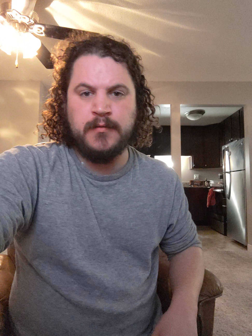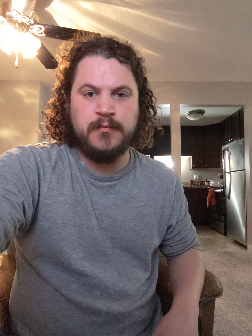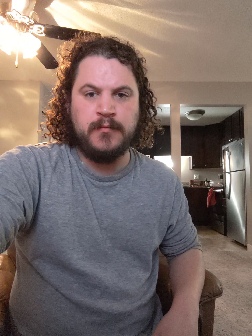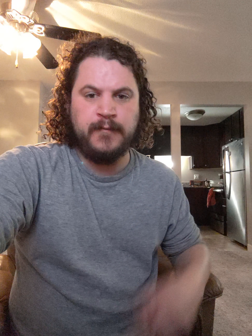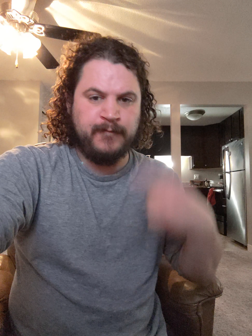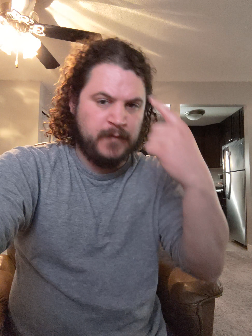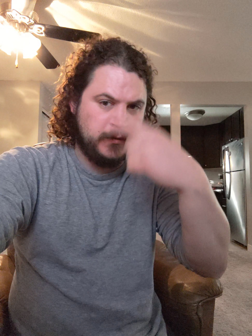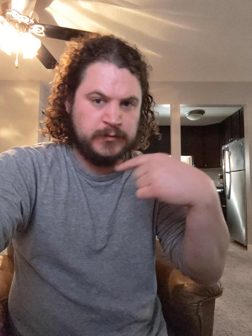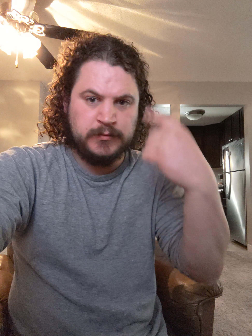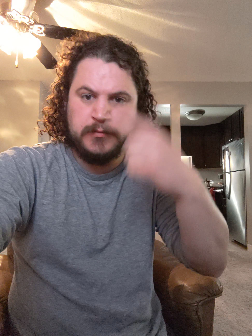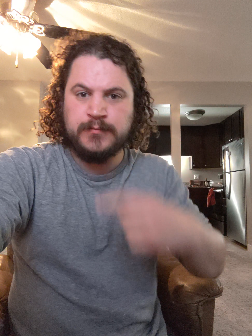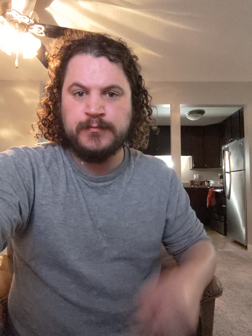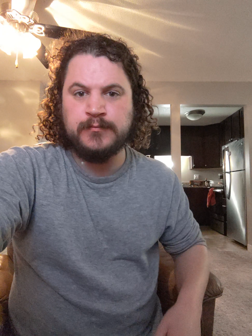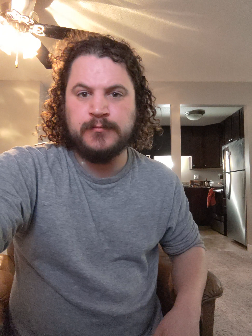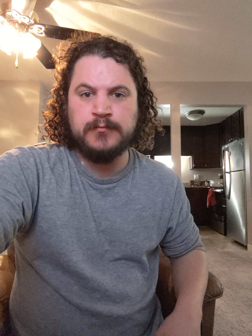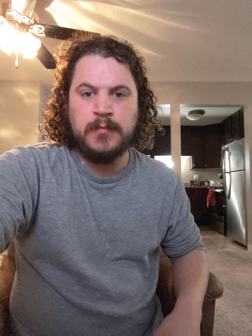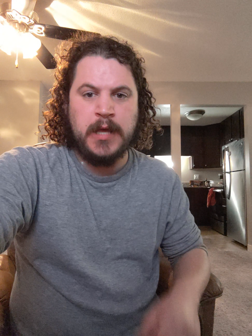face